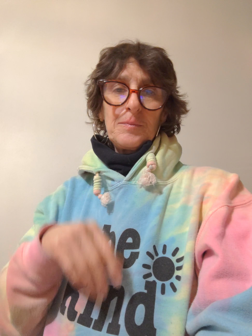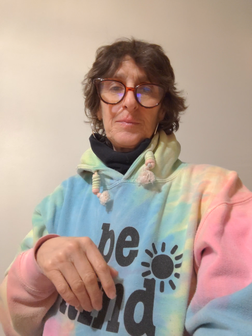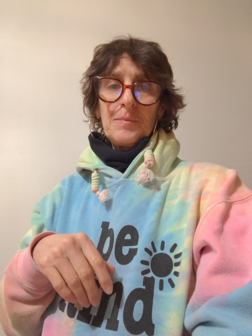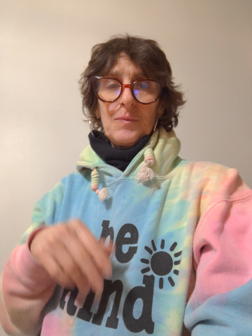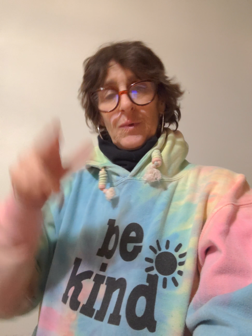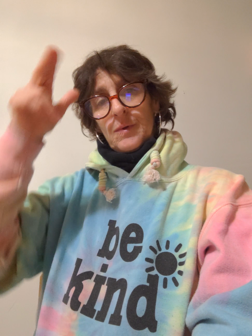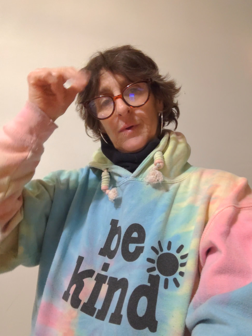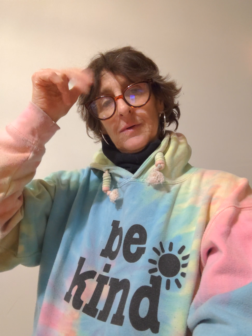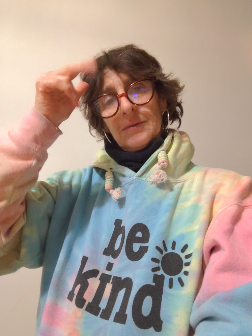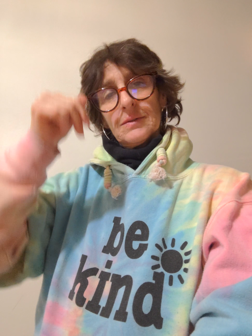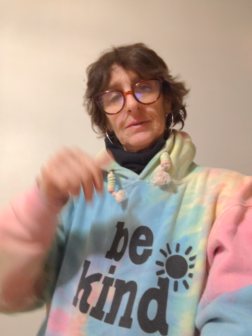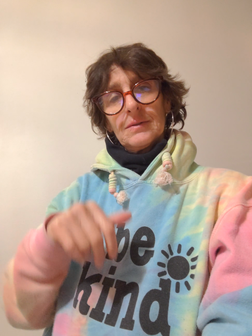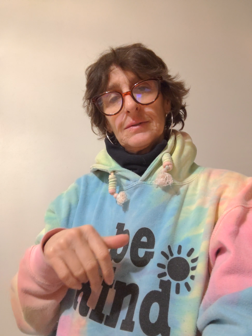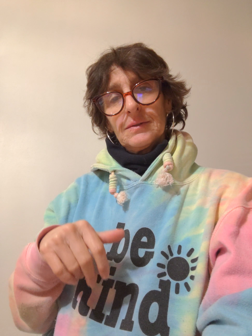horse